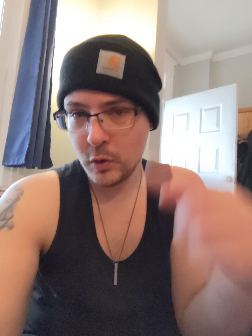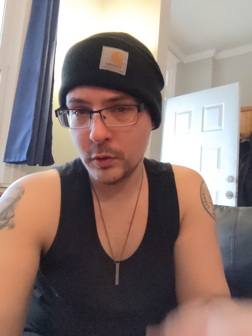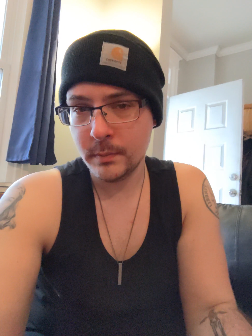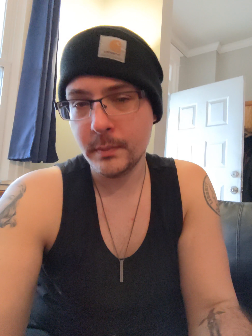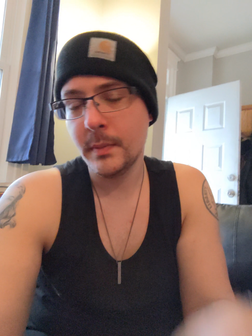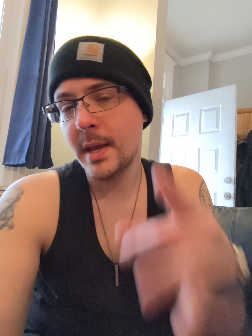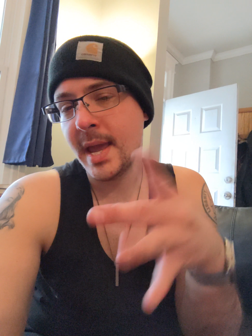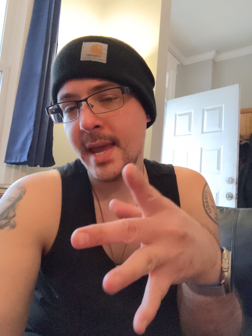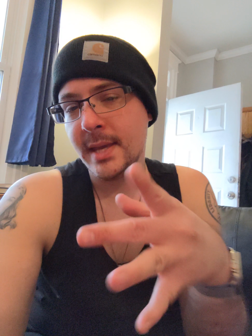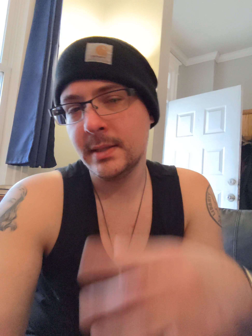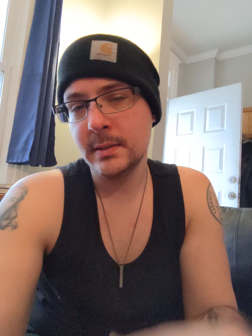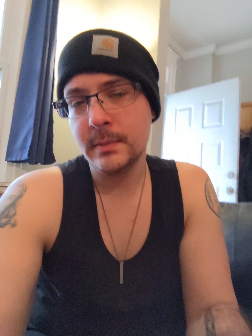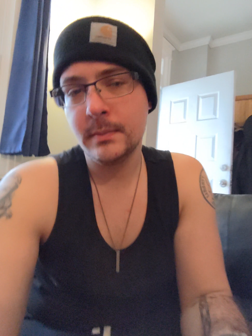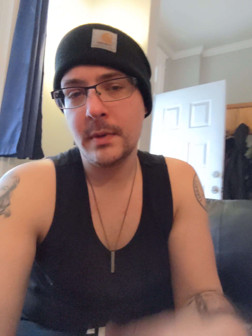hate